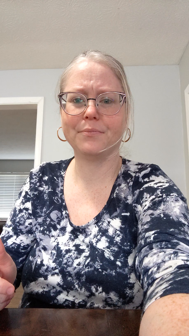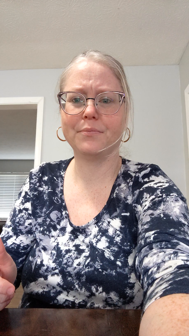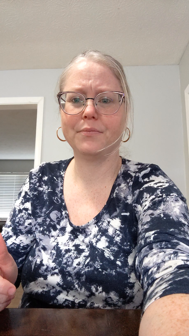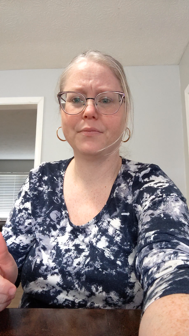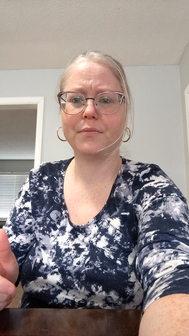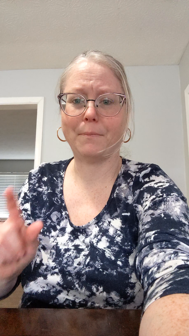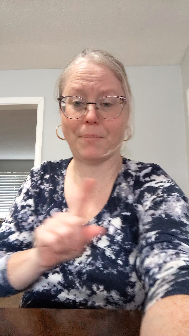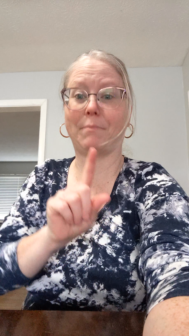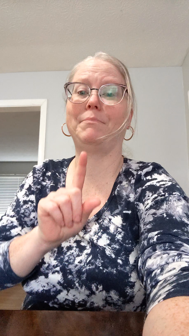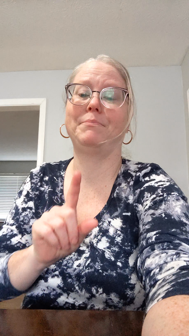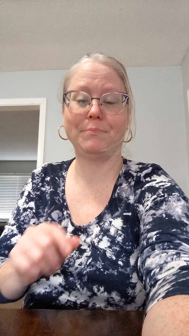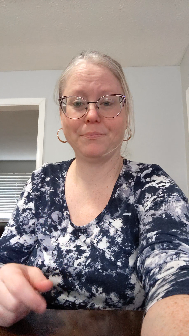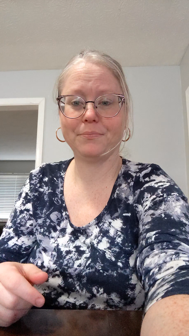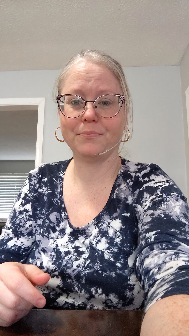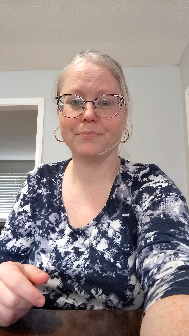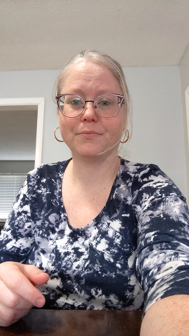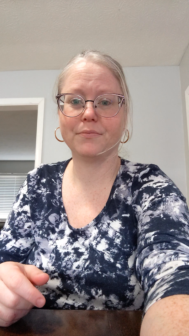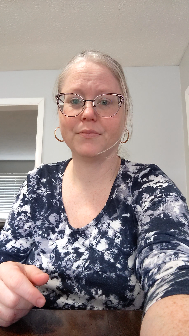bump